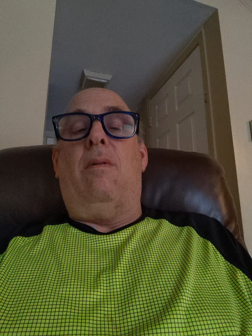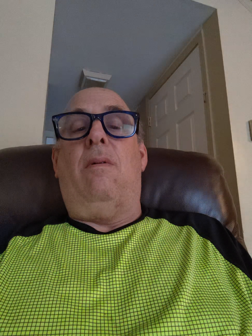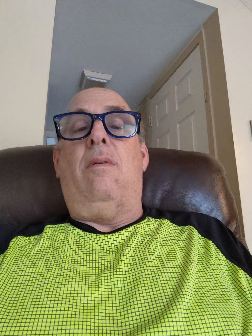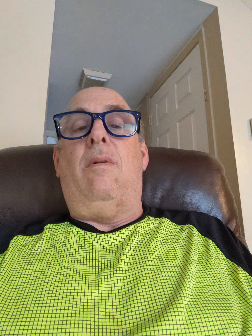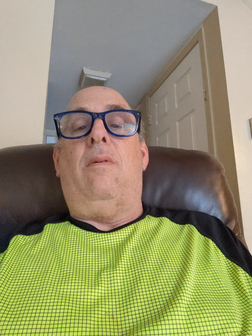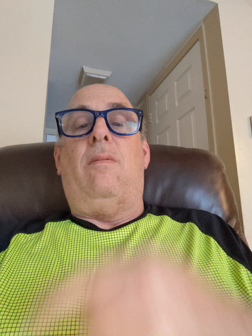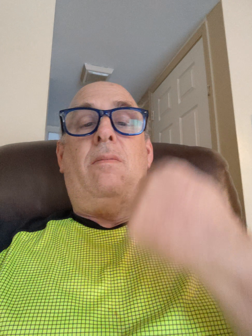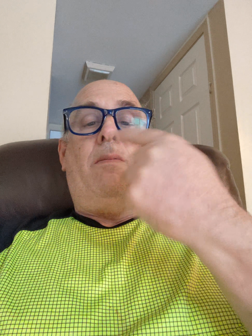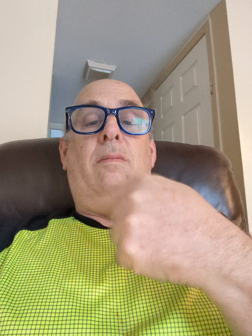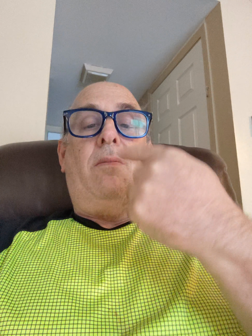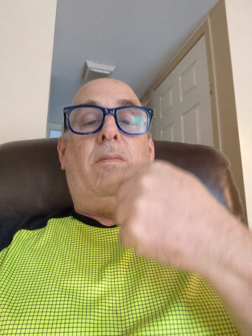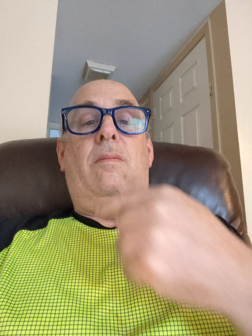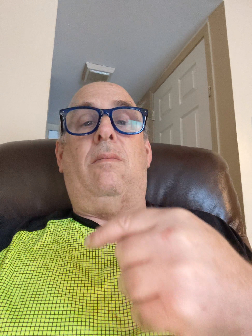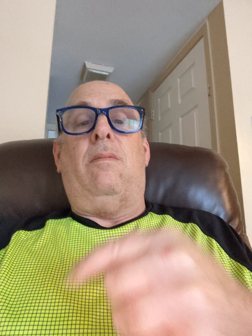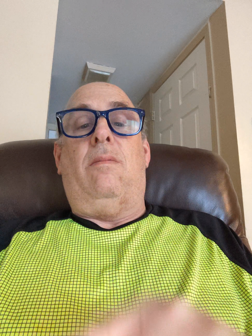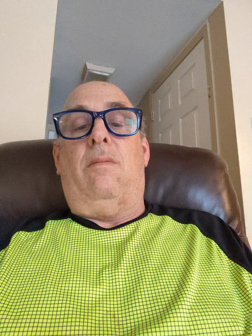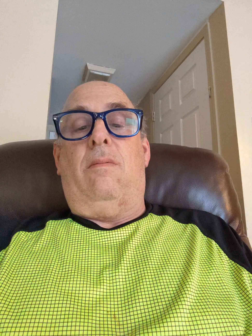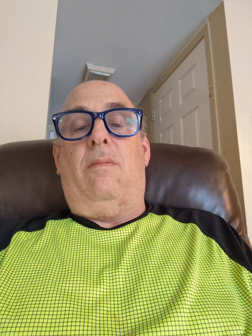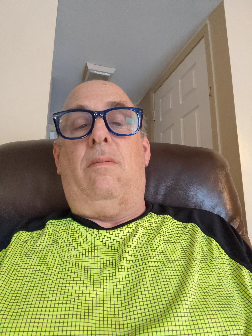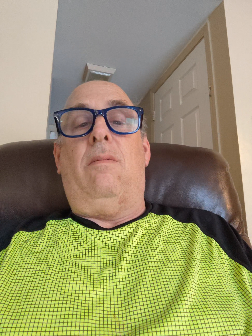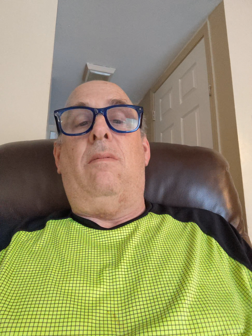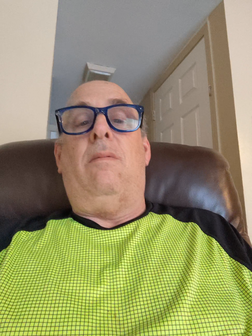who